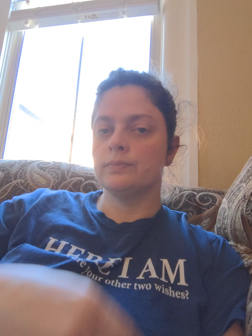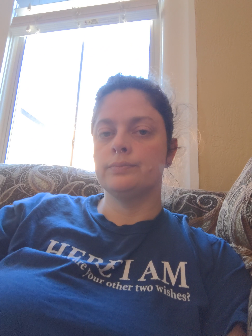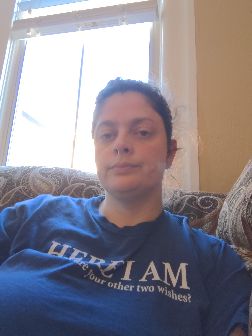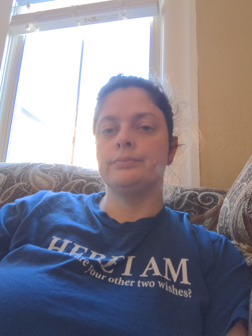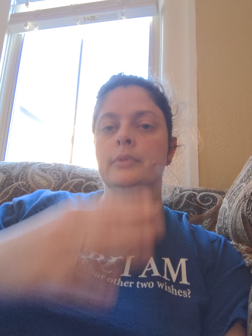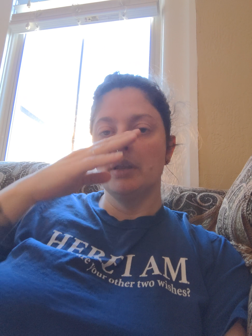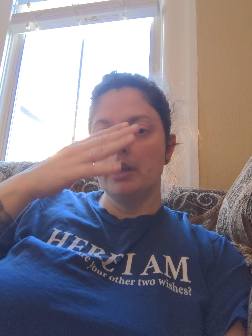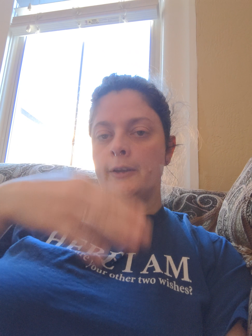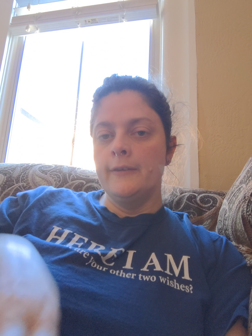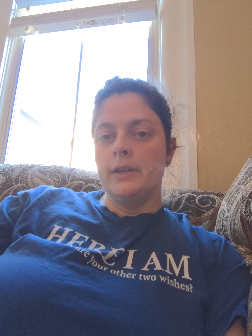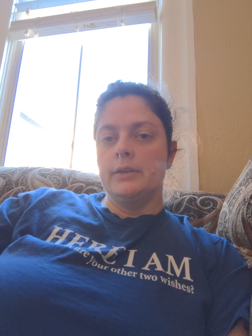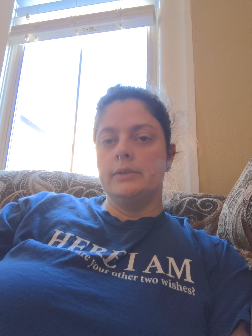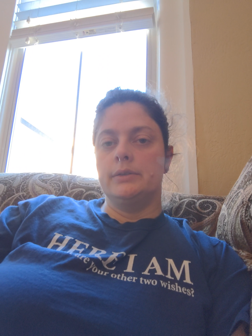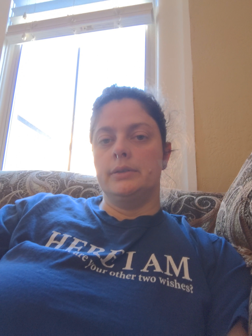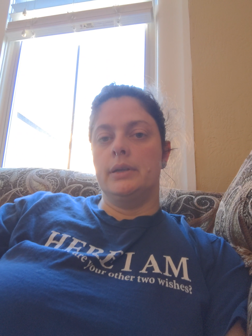elephant